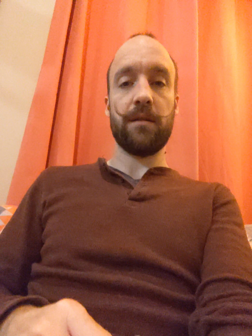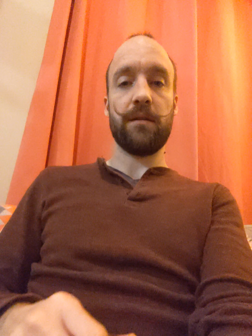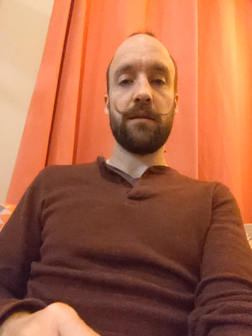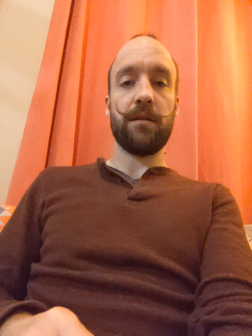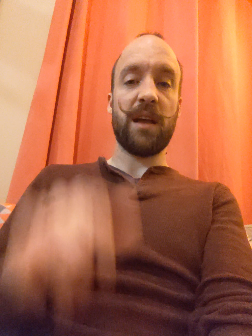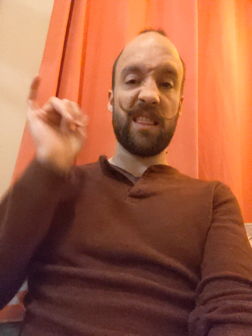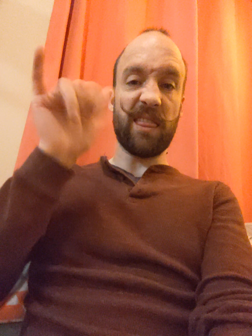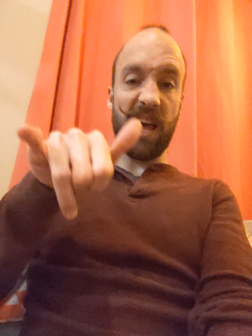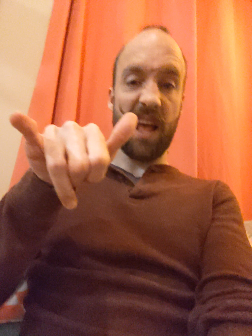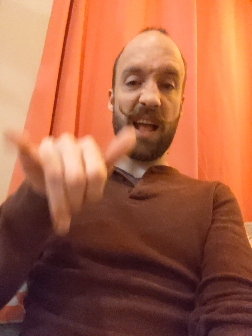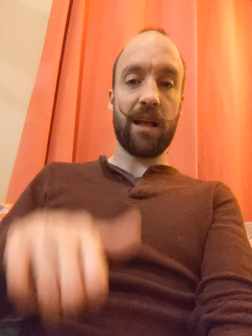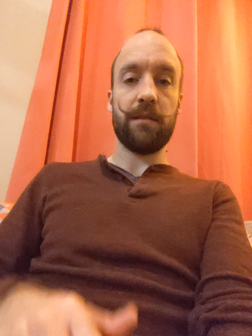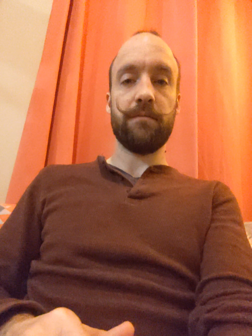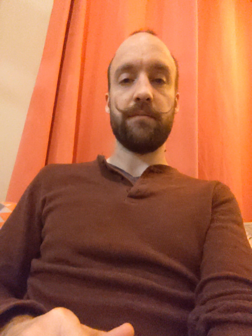that